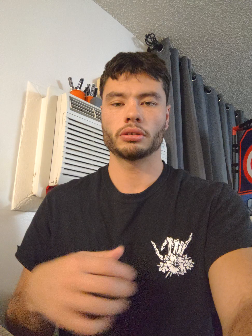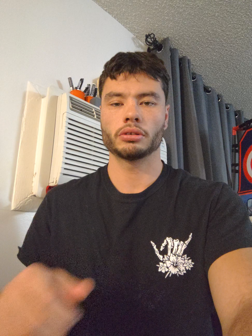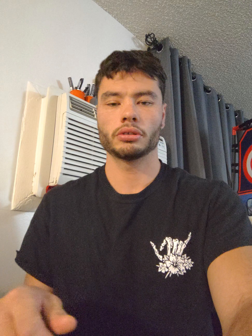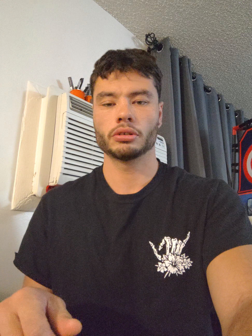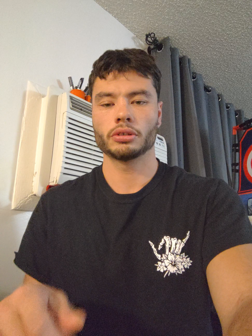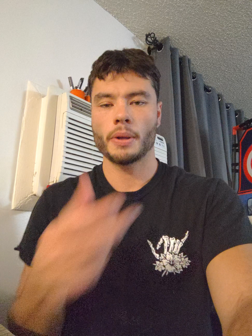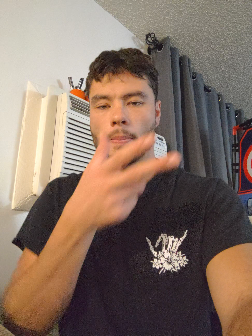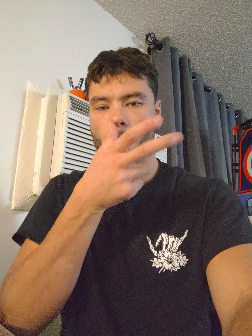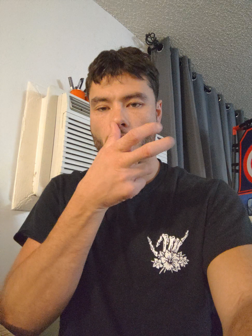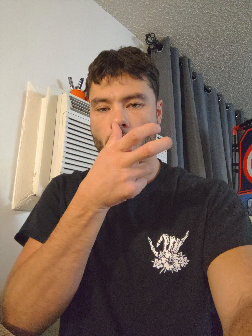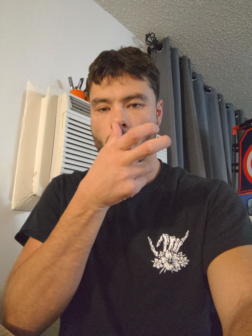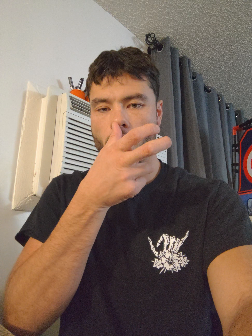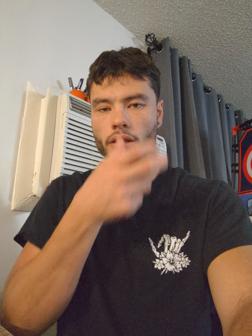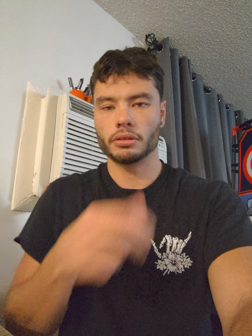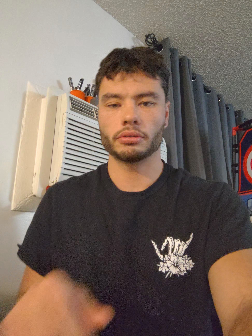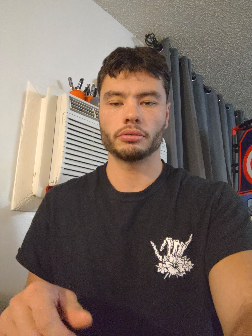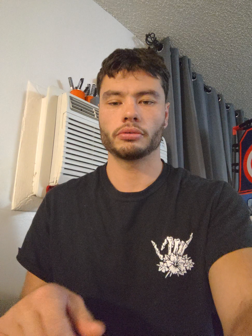bug